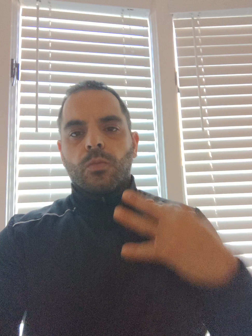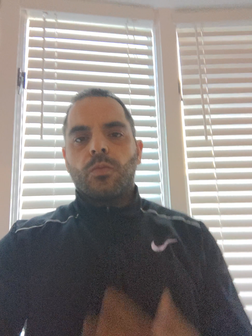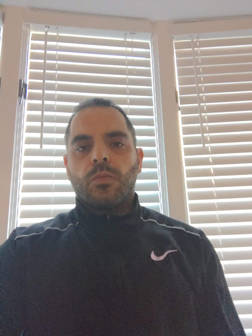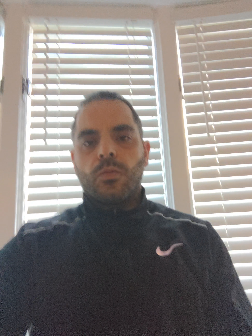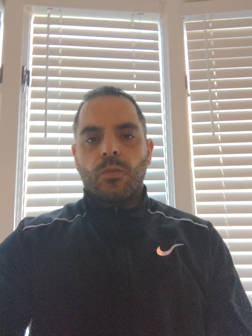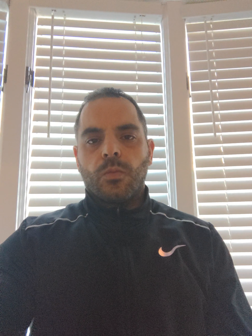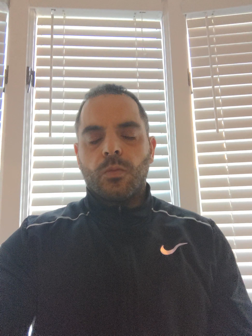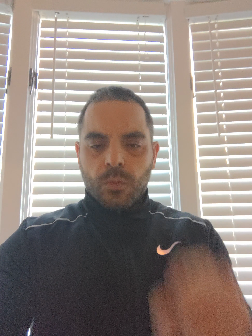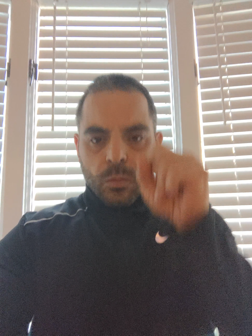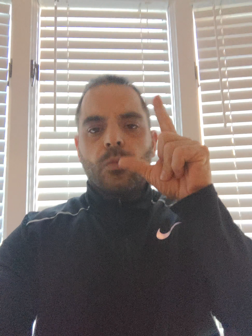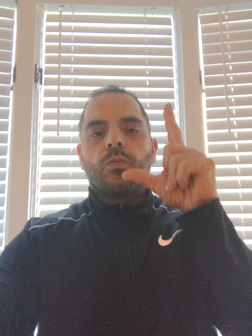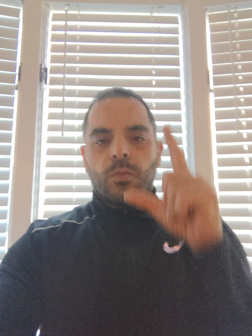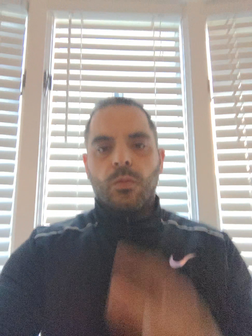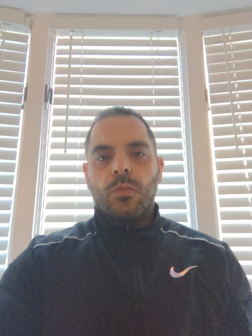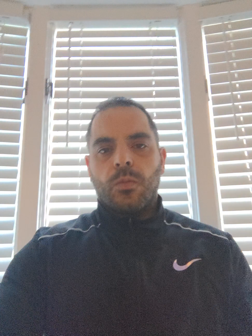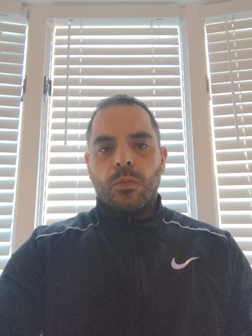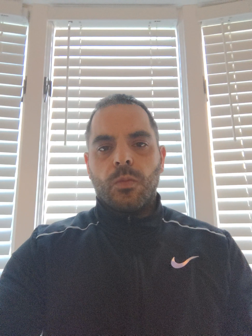awake